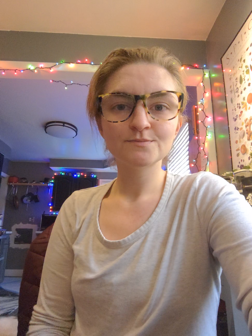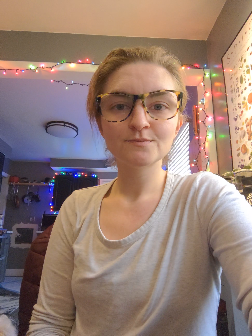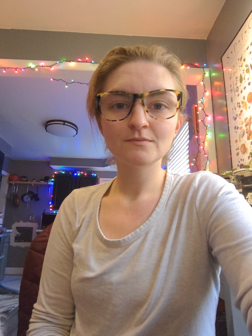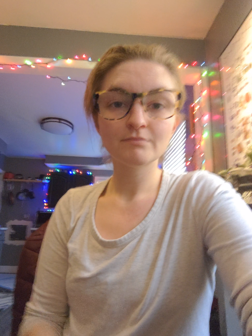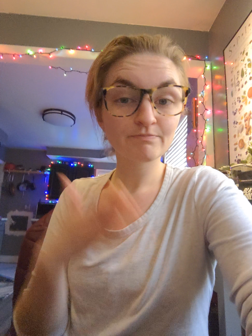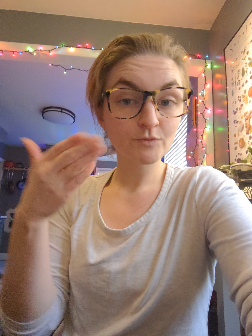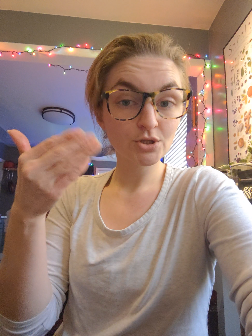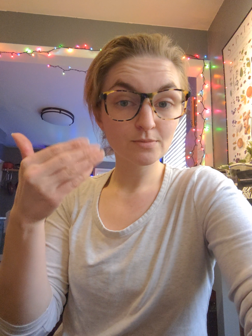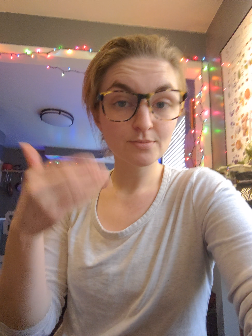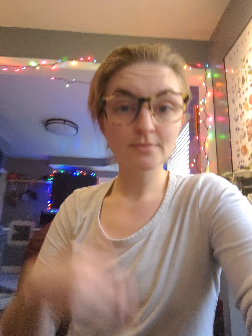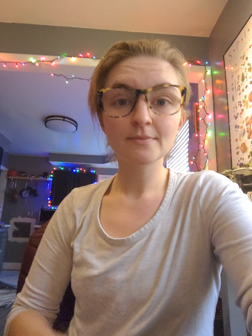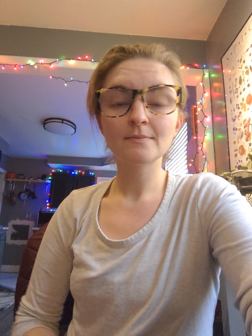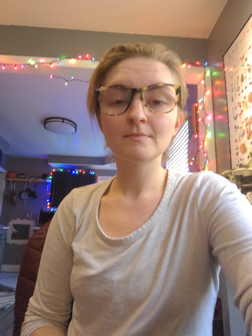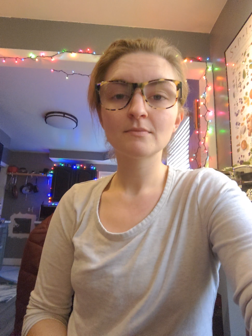flag